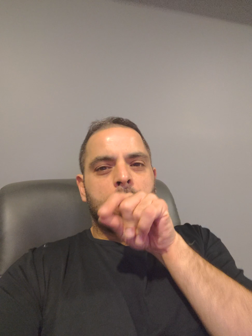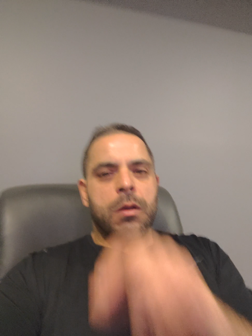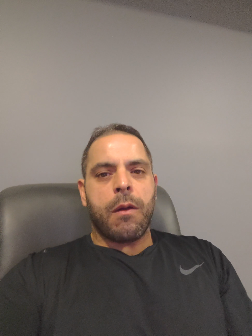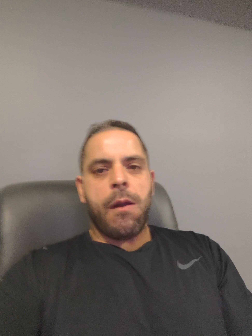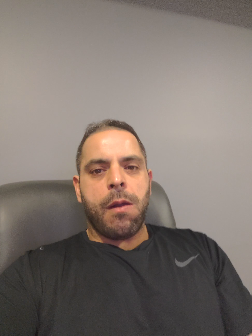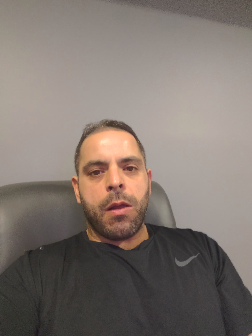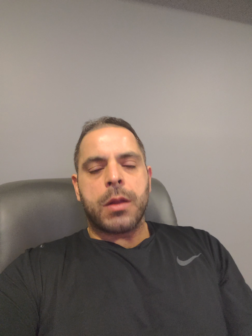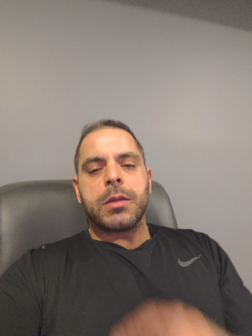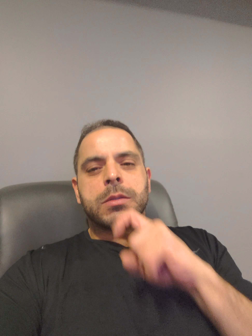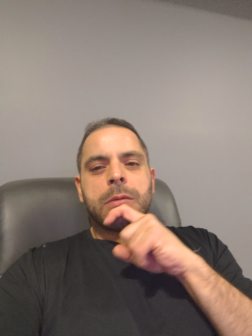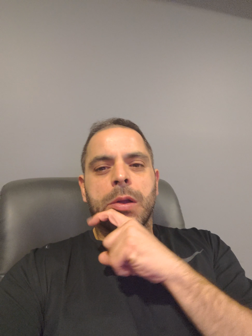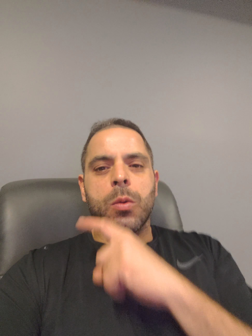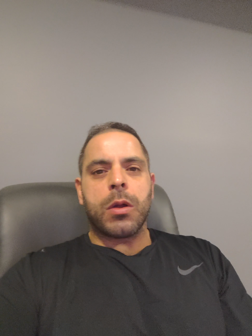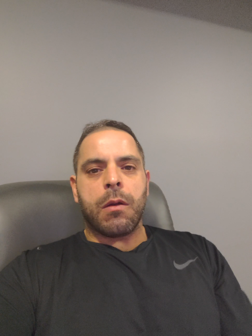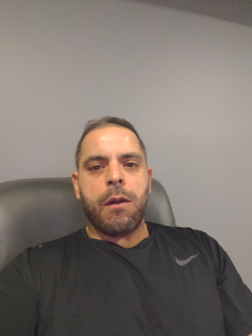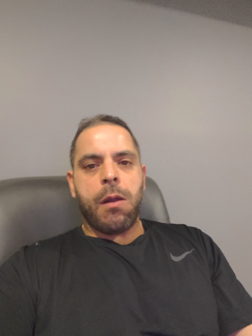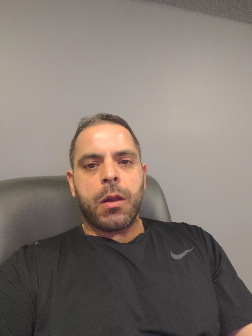cereal